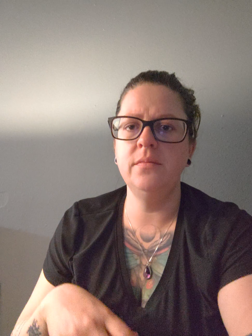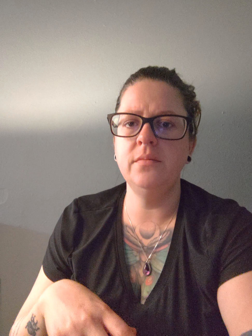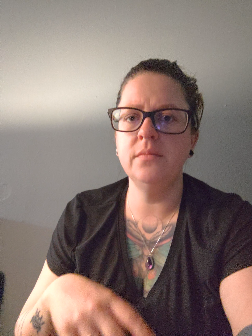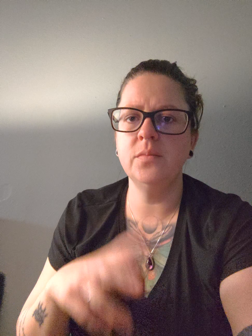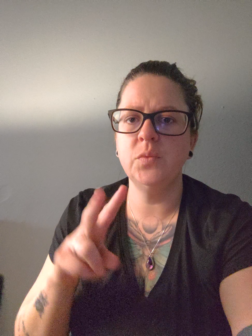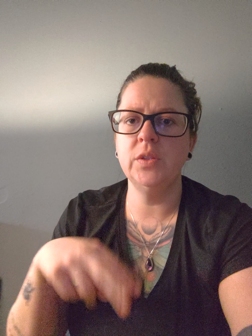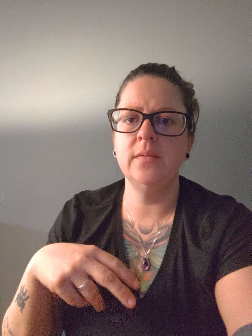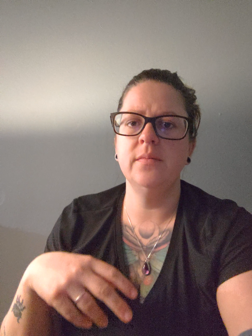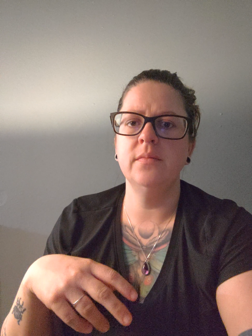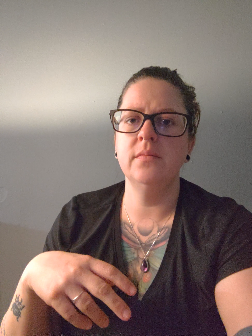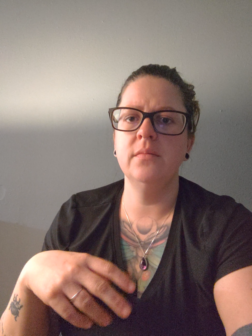read